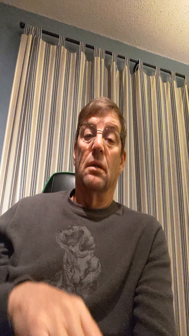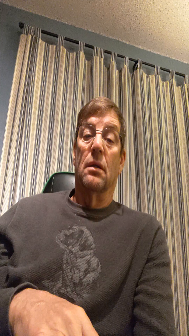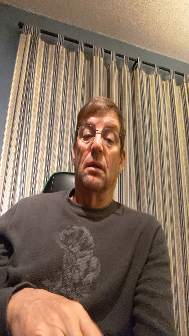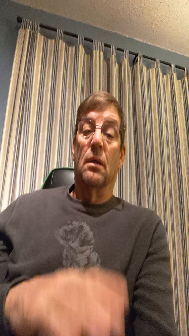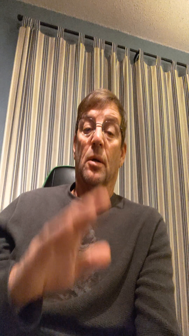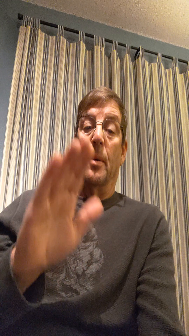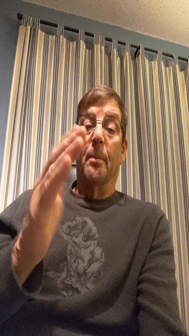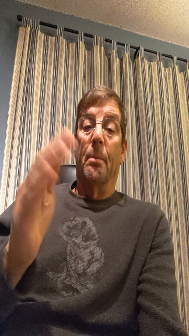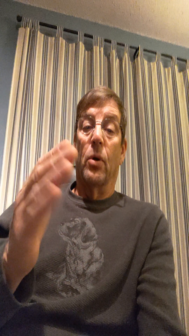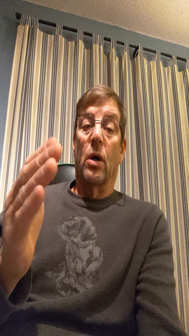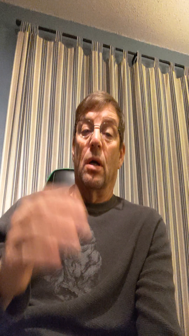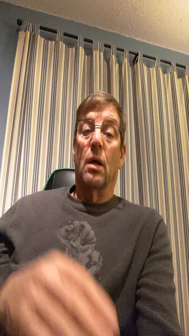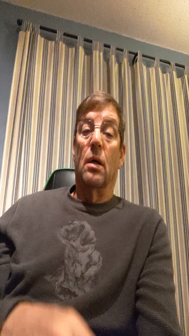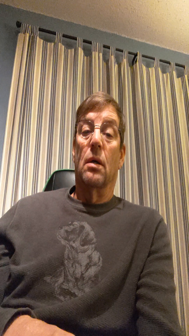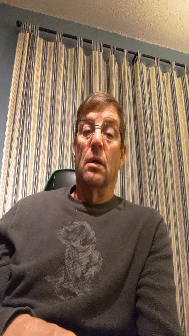book